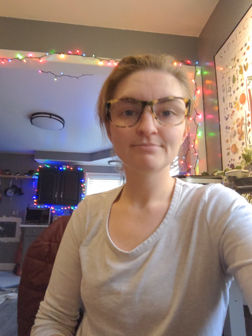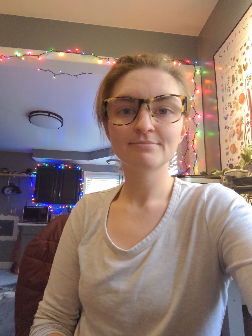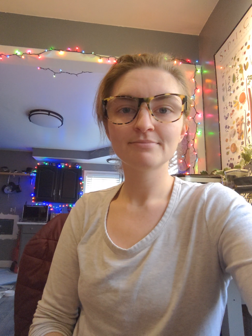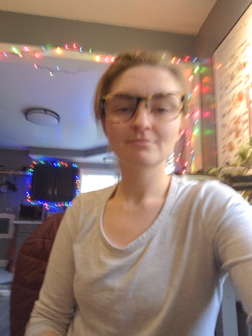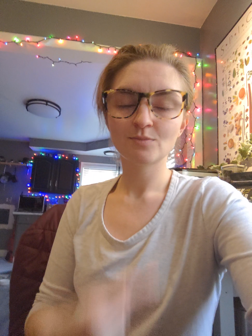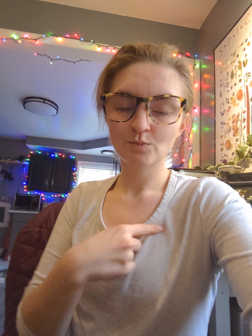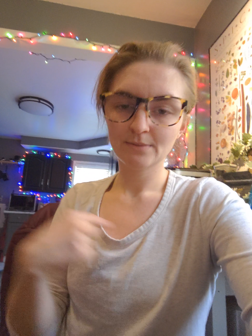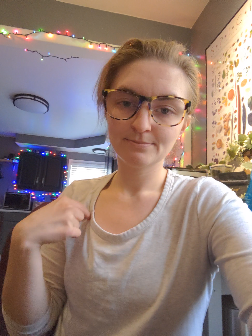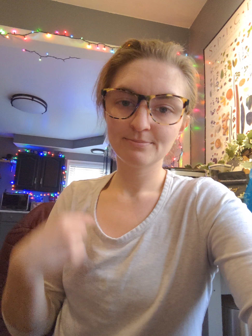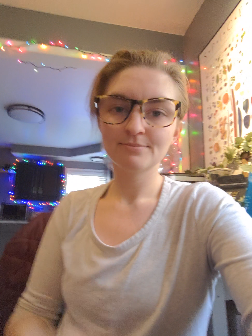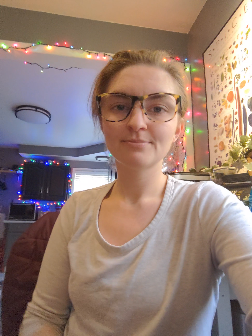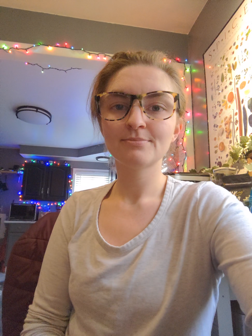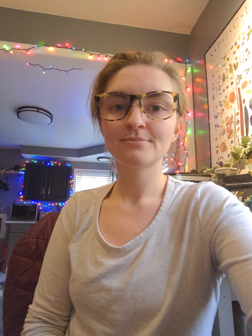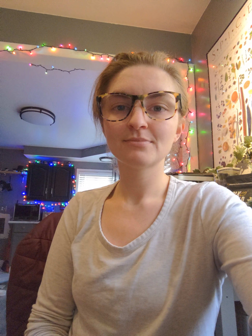we